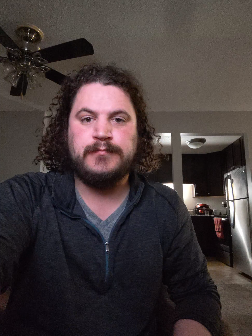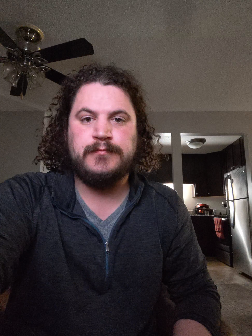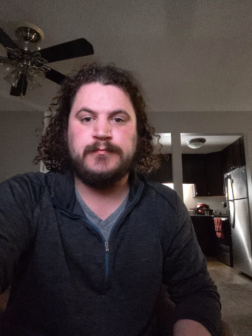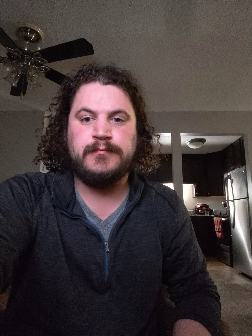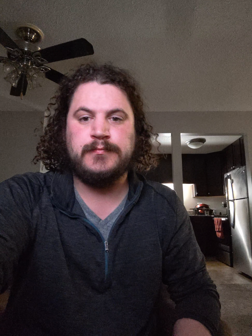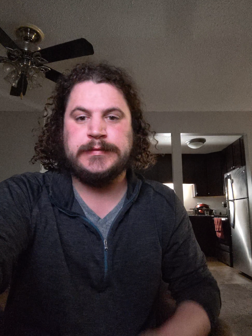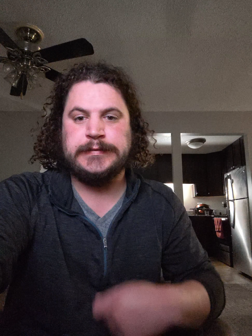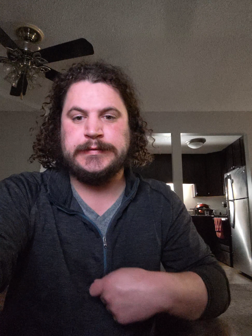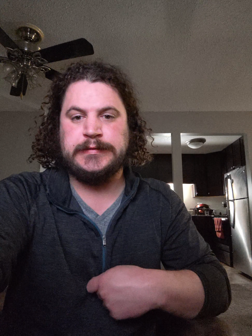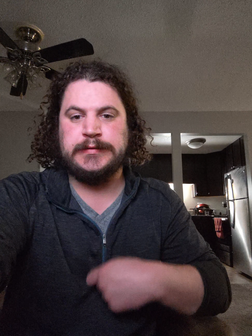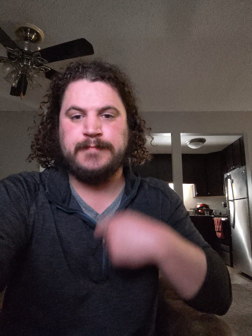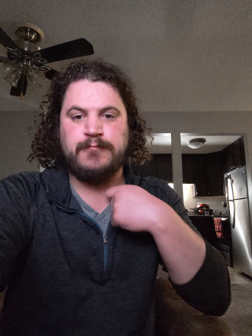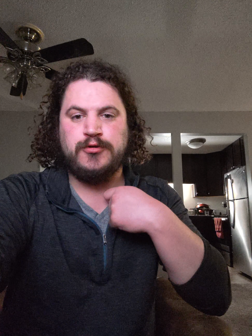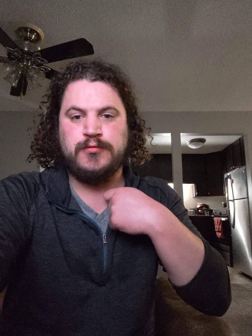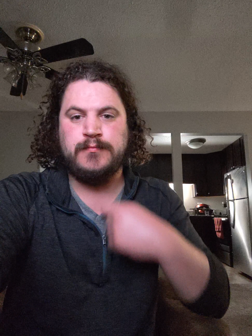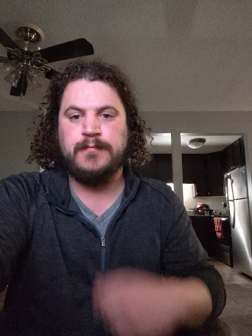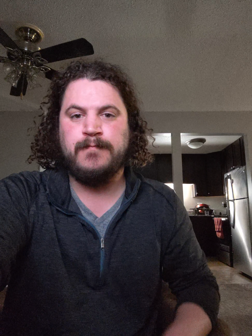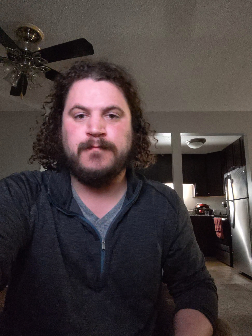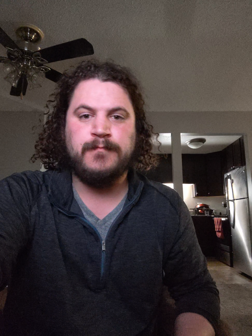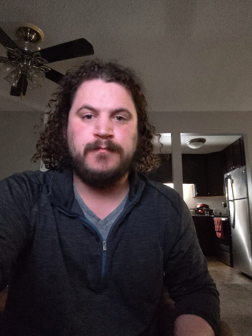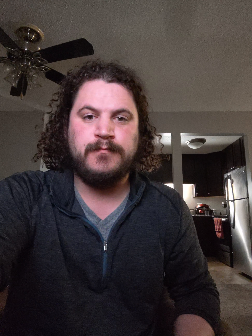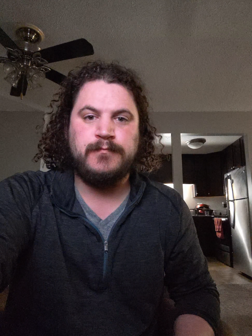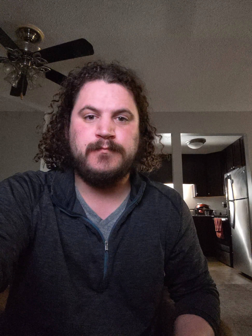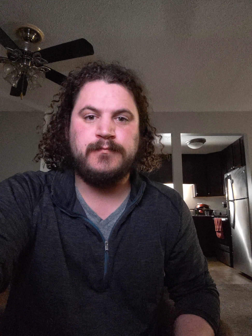zipper